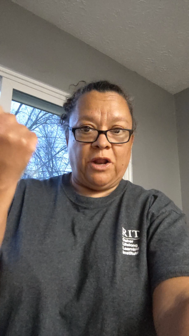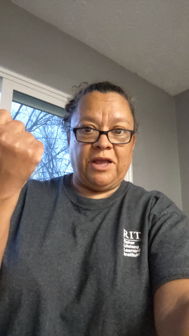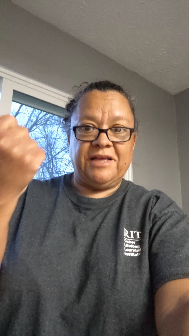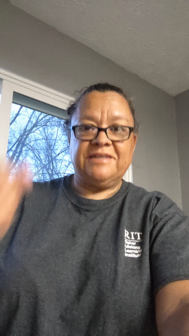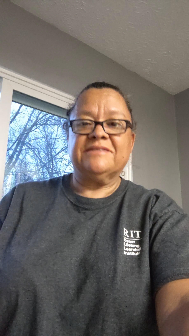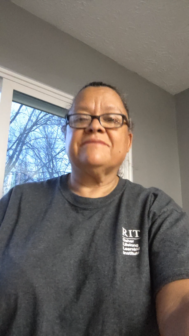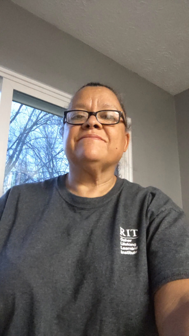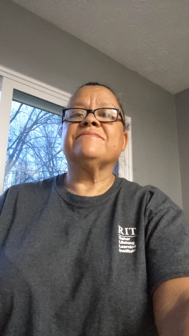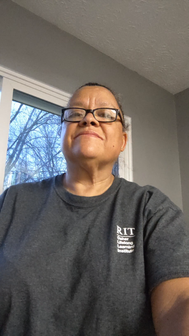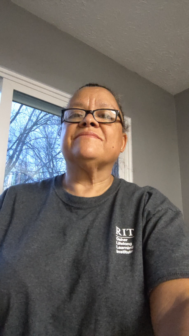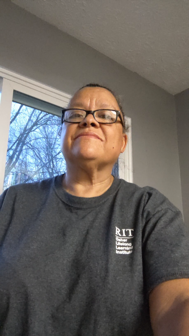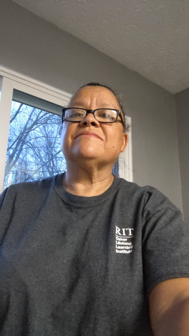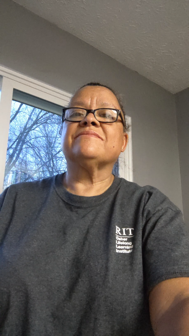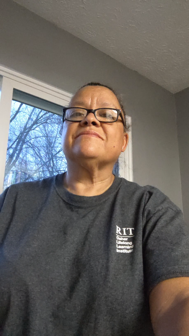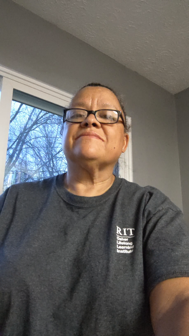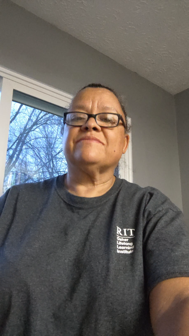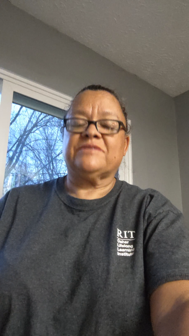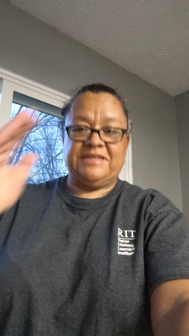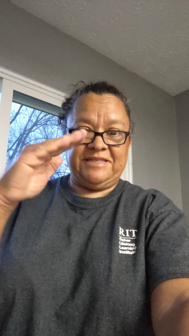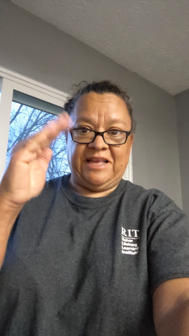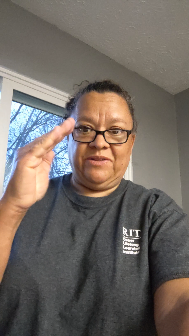downtown